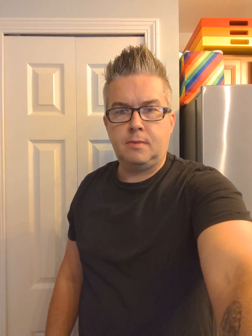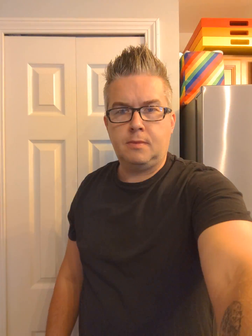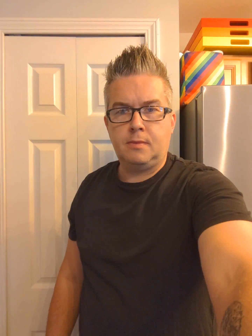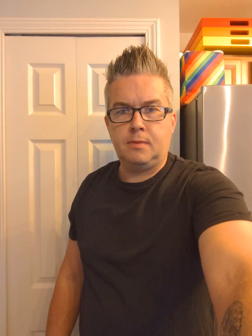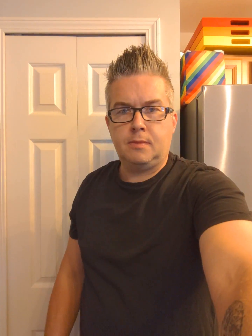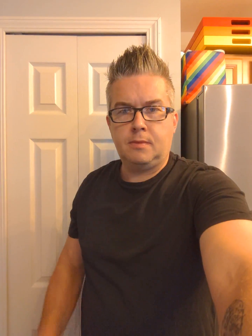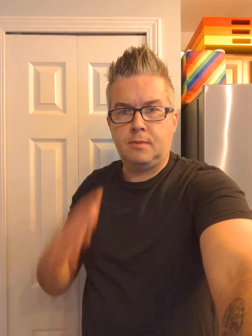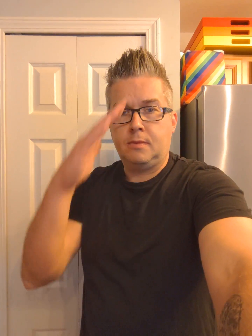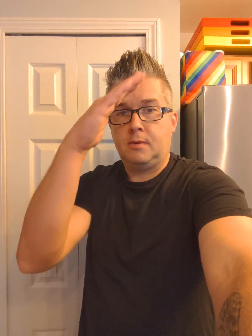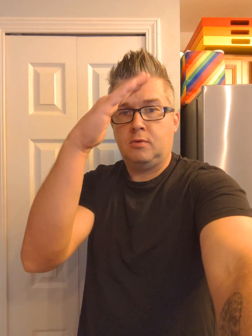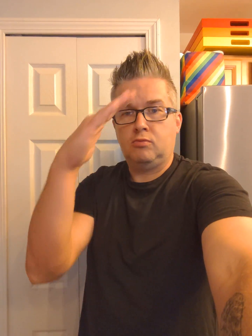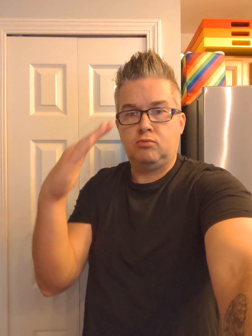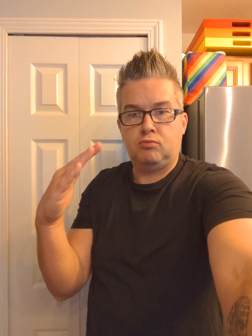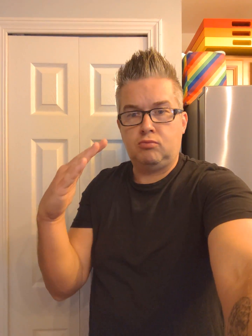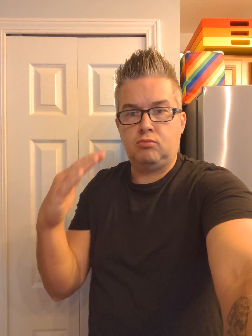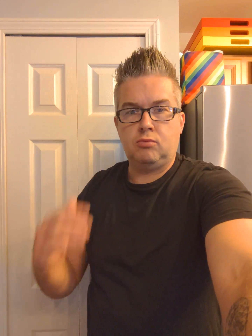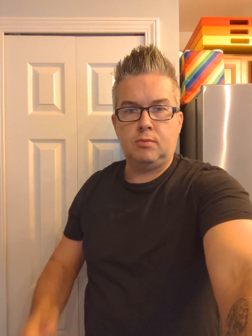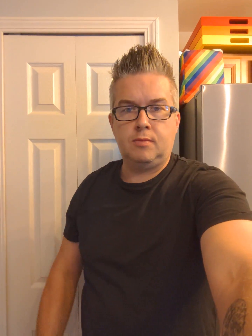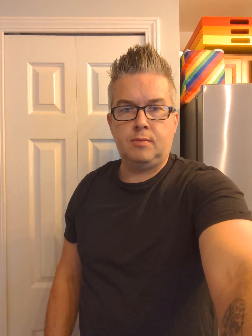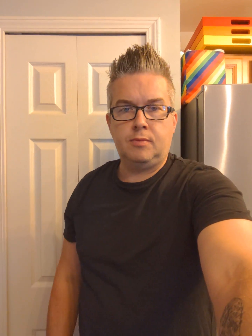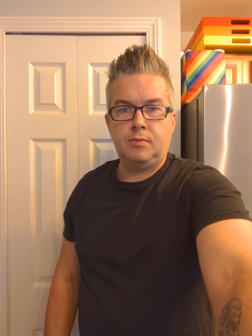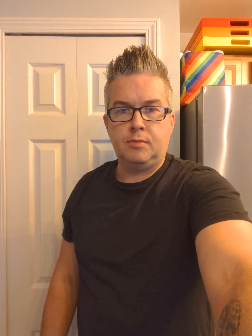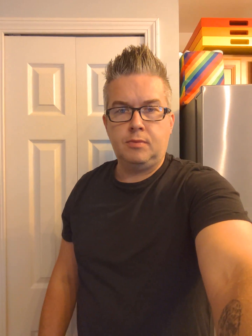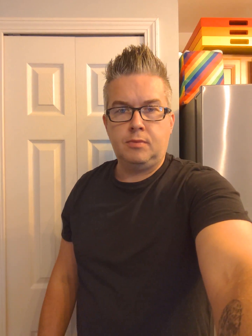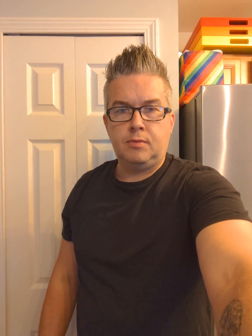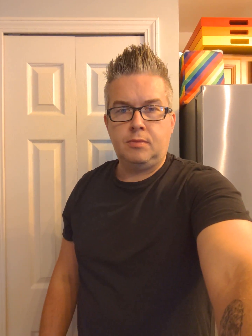roof